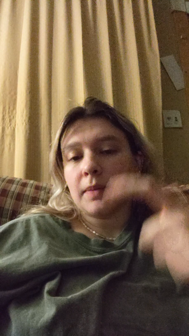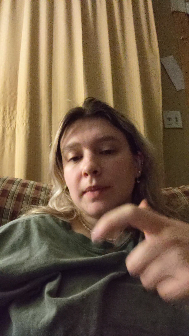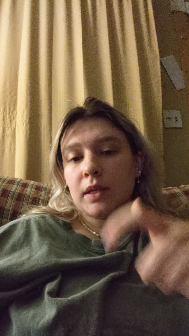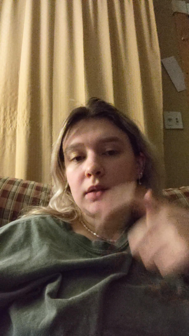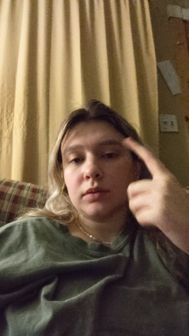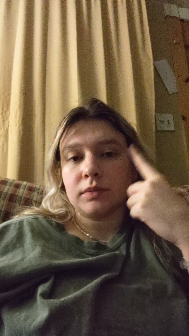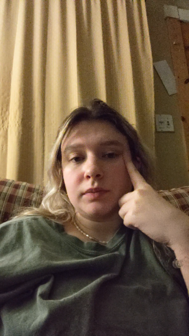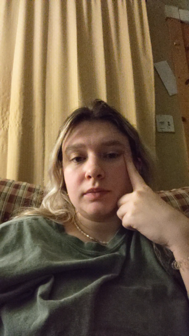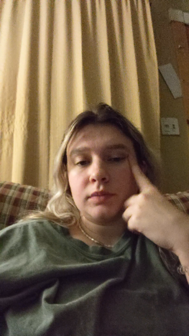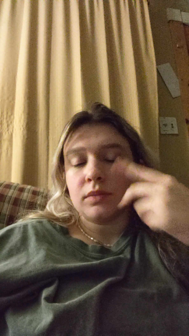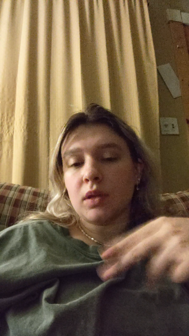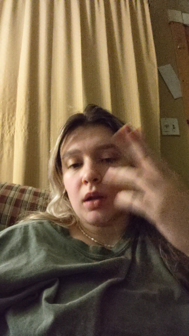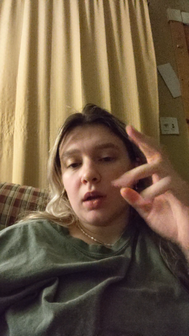high chair